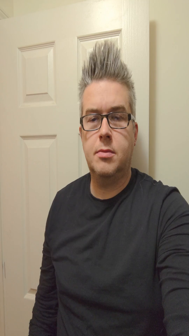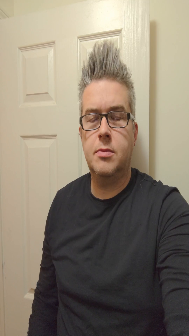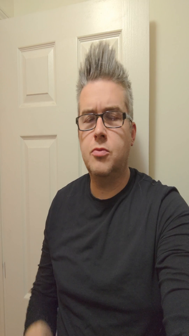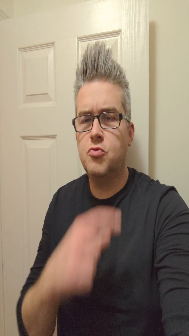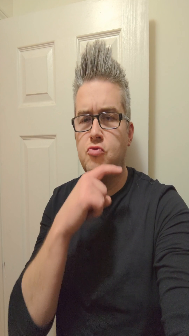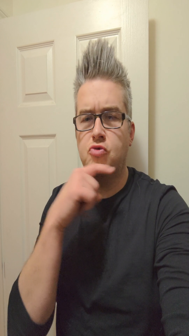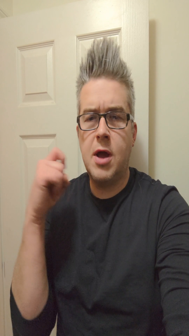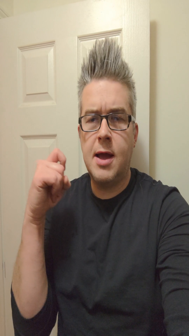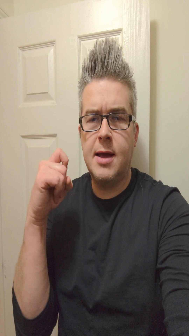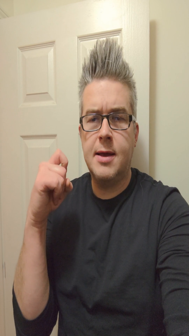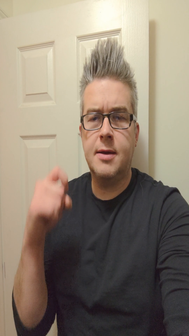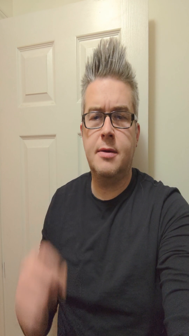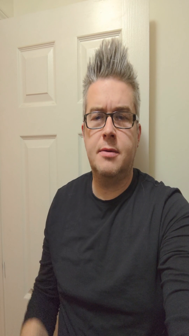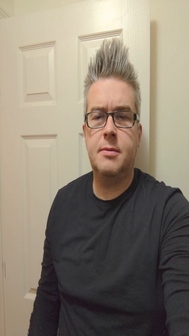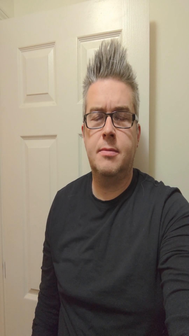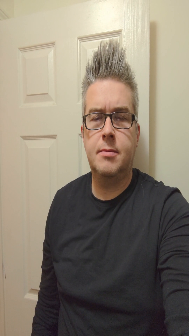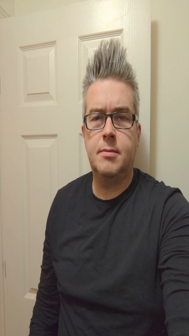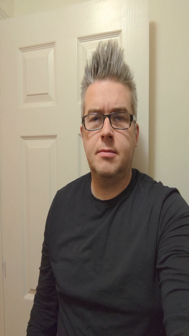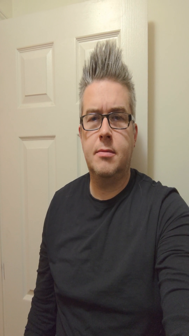dry